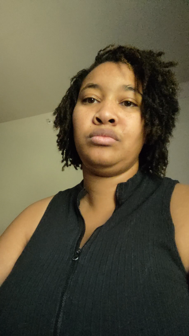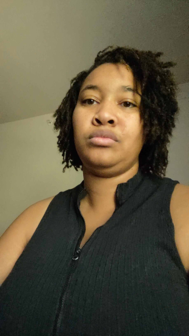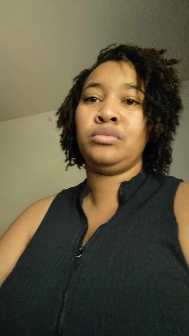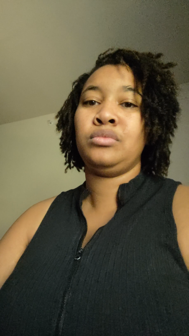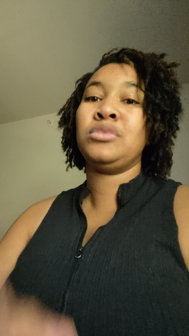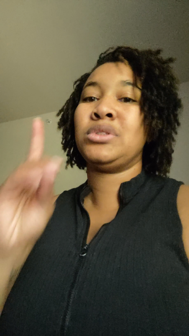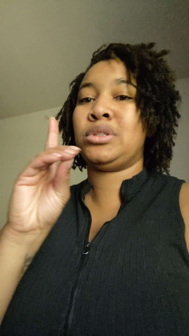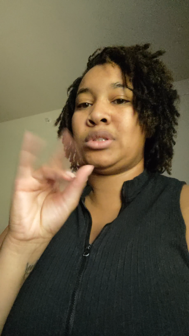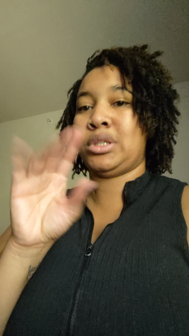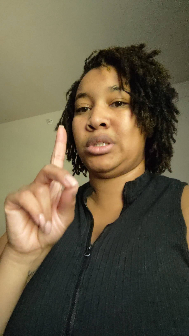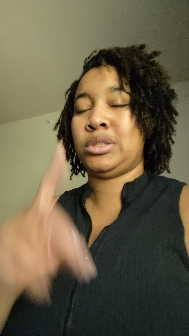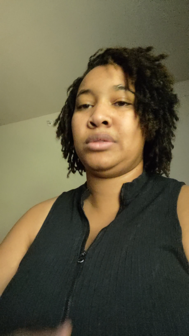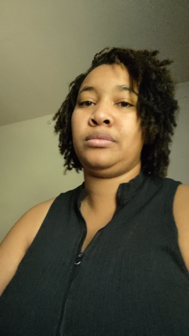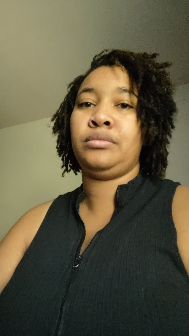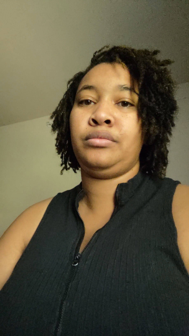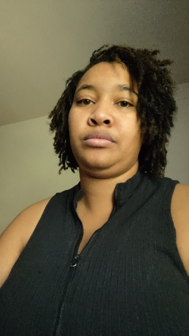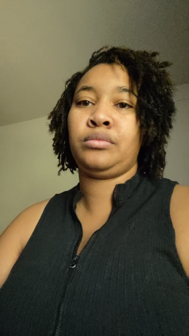did